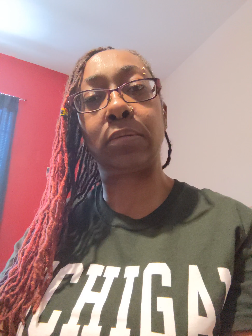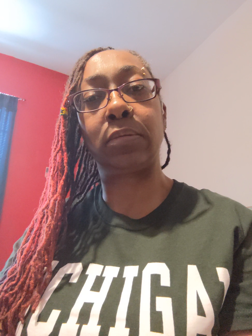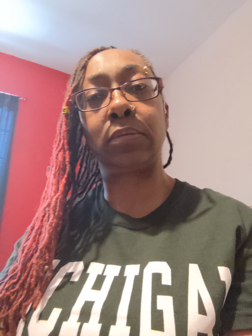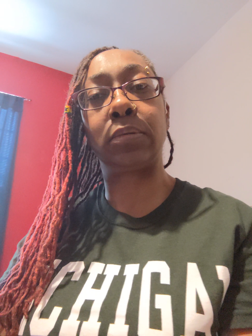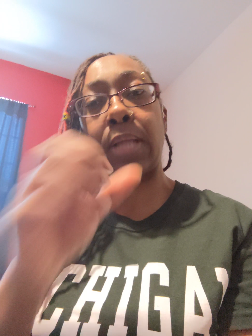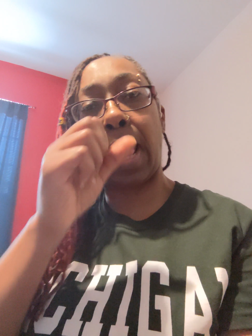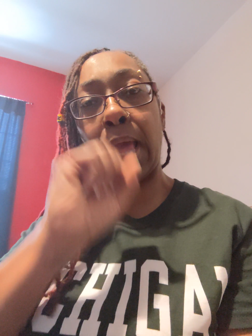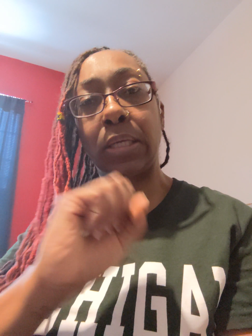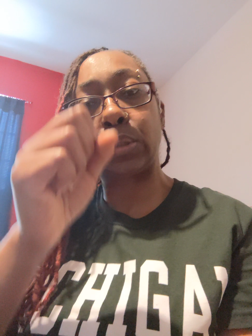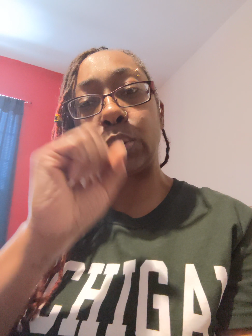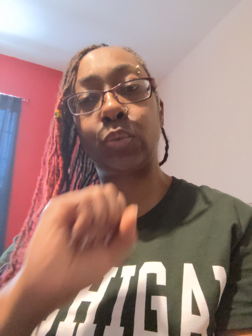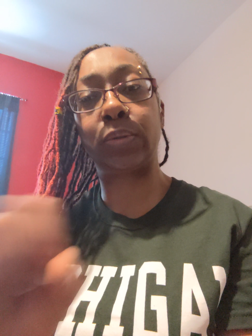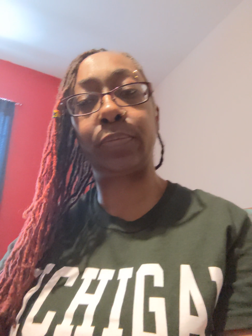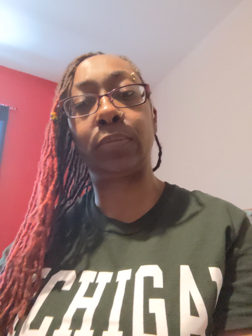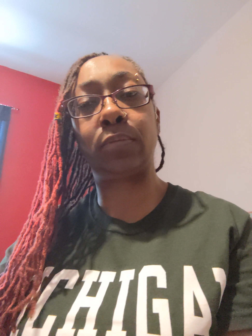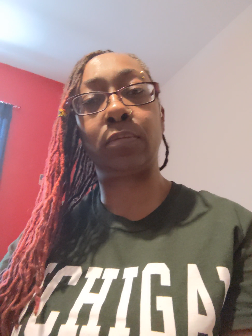ice cream